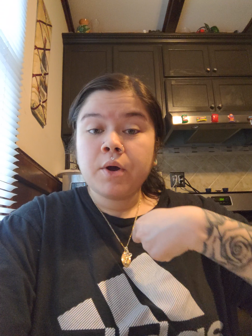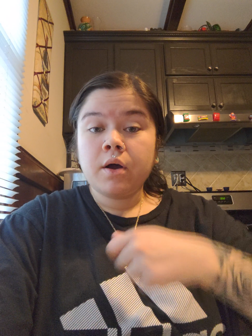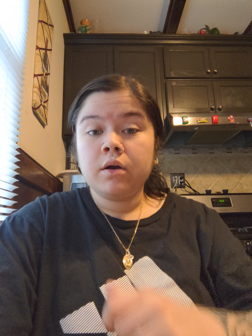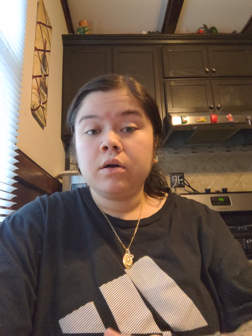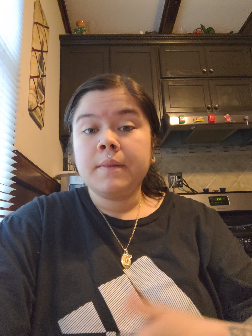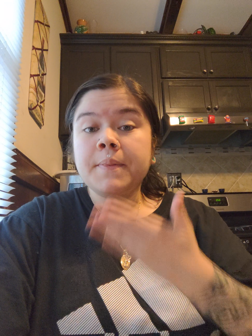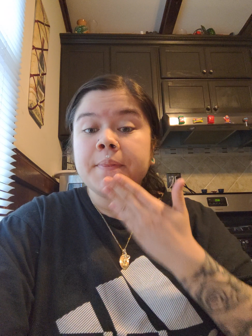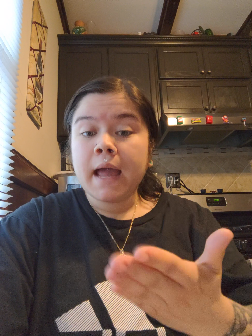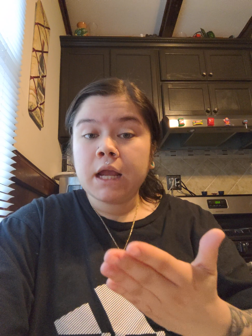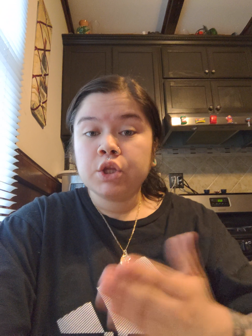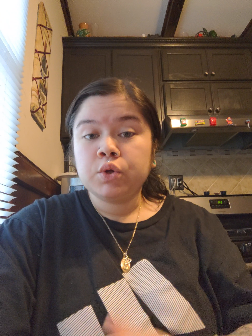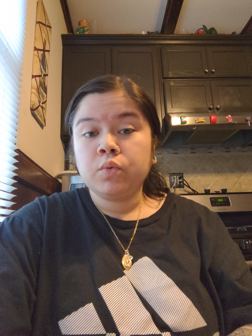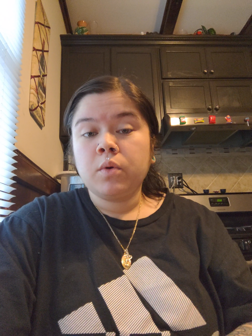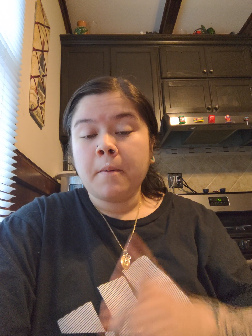thank you